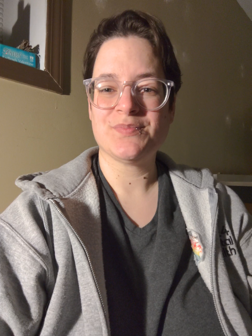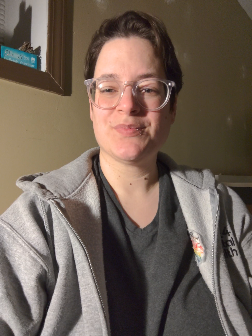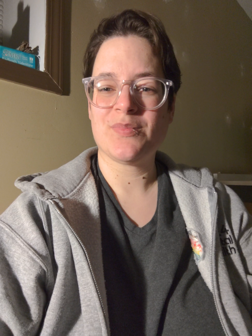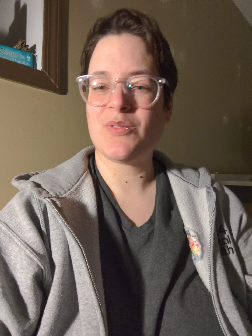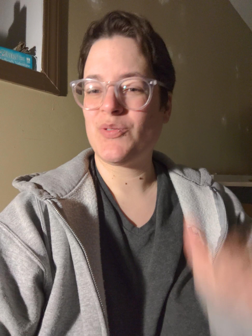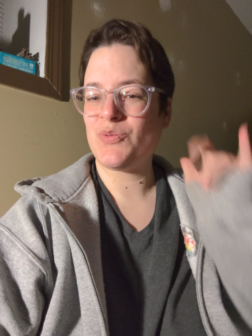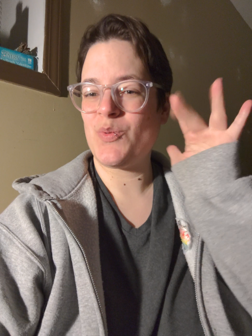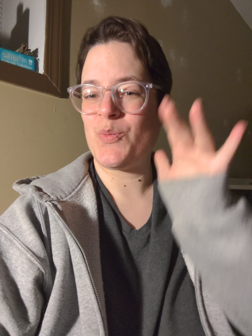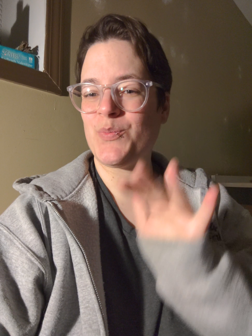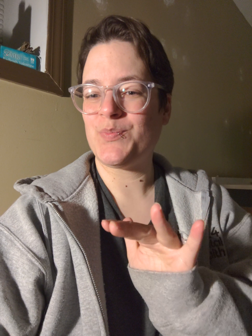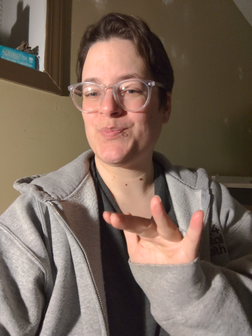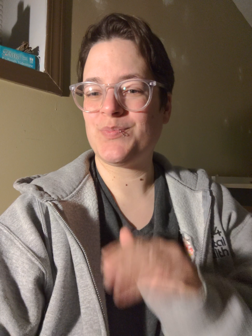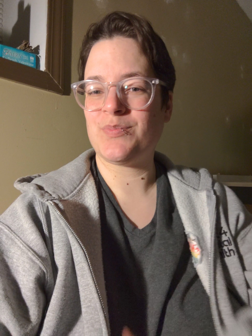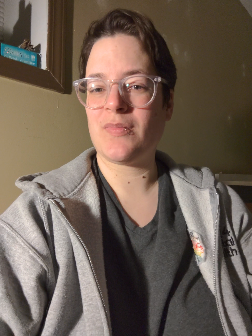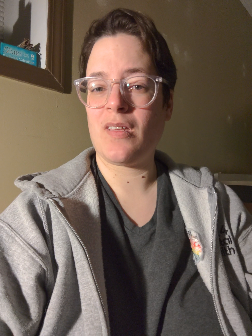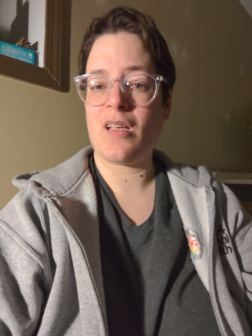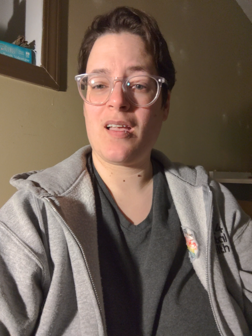snow